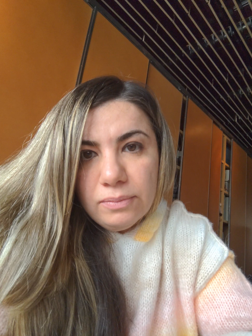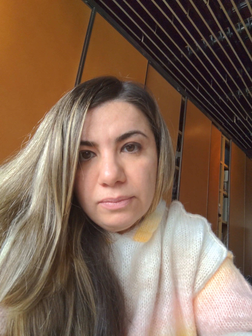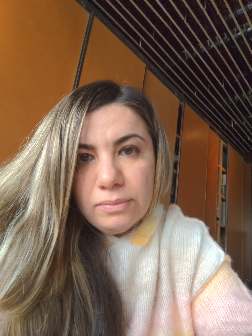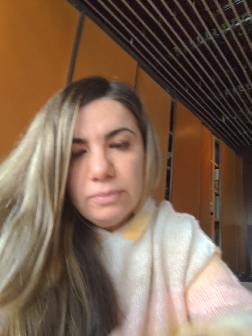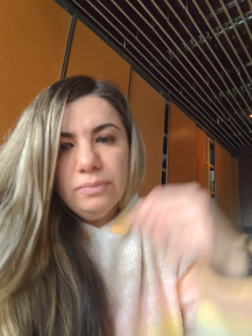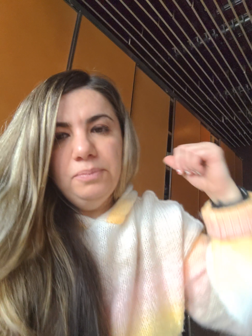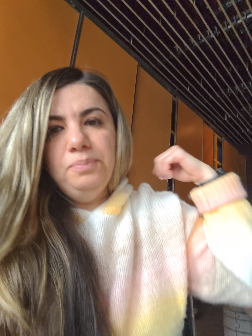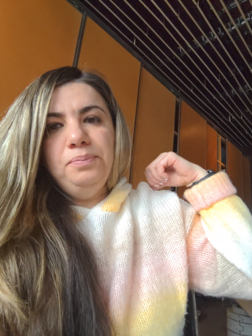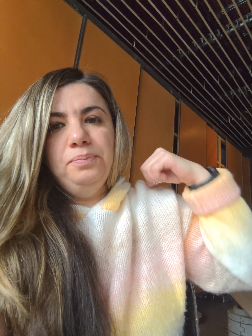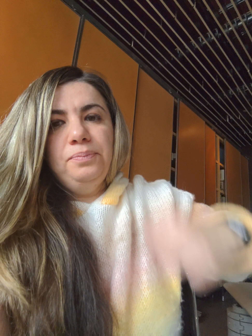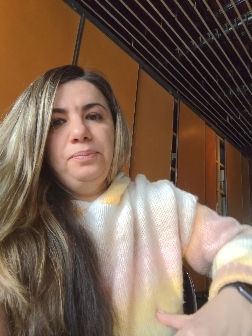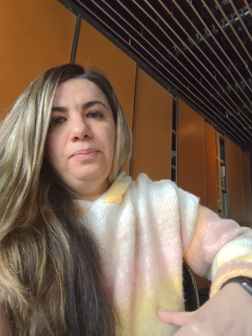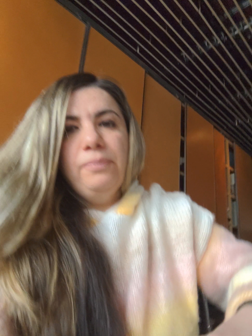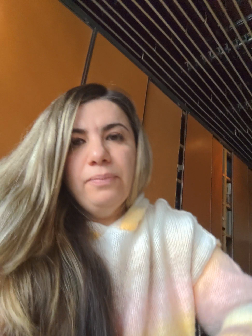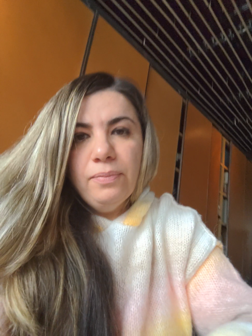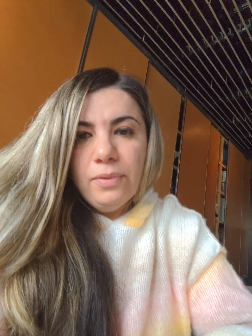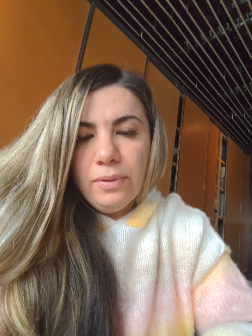jacket